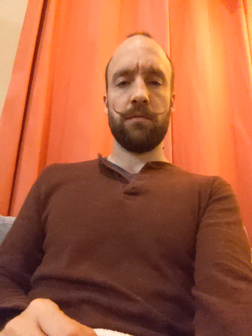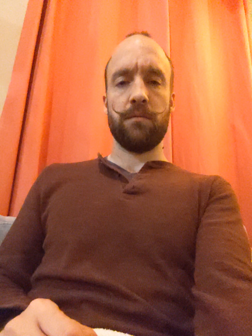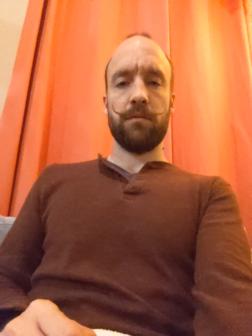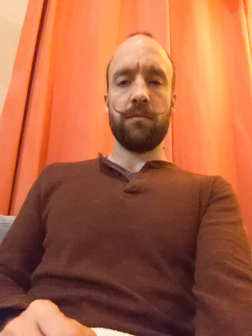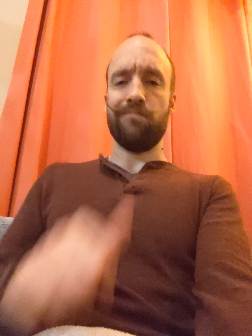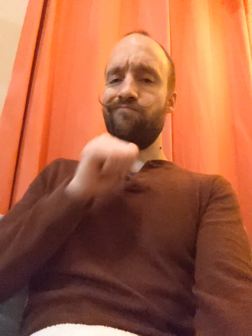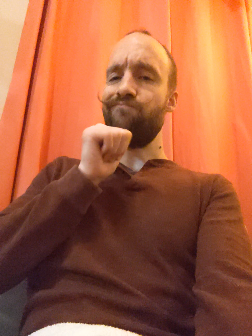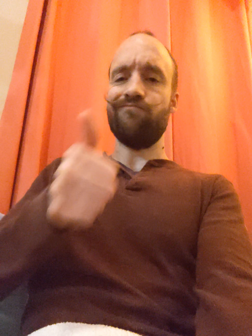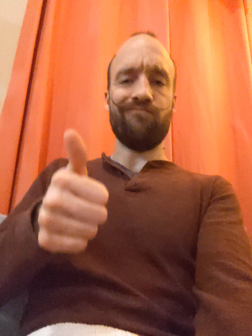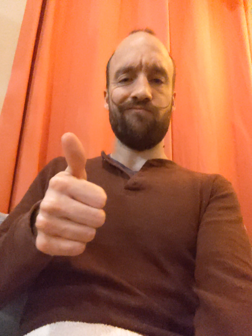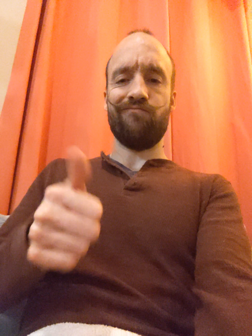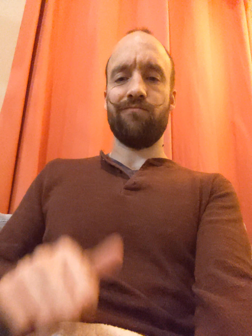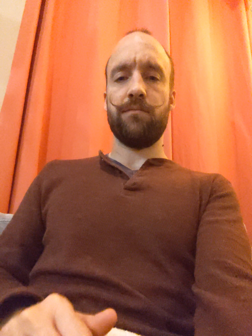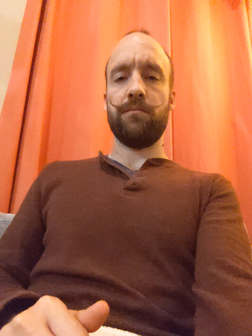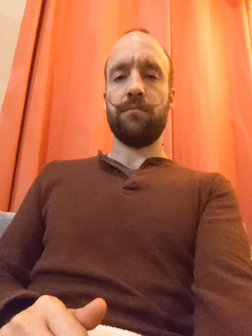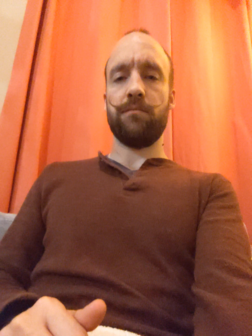not